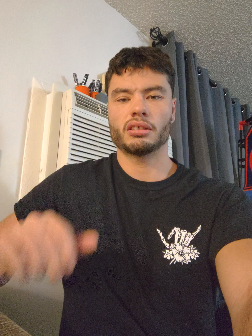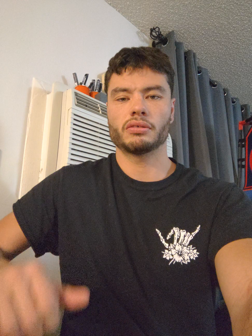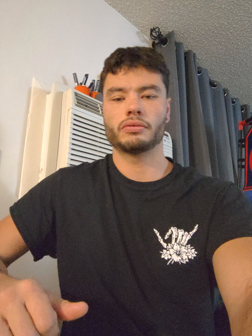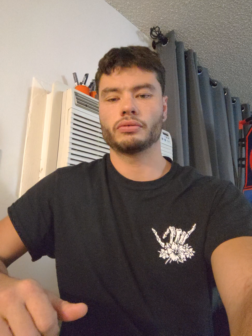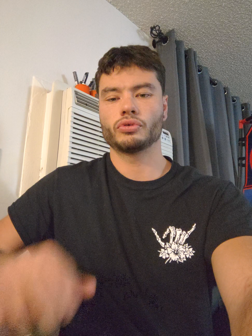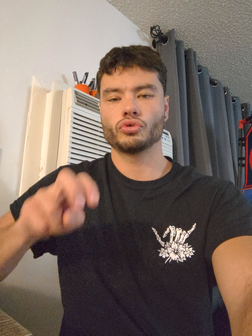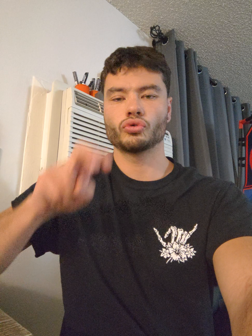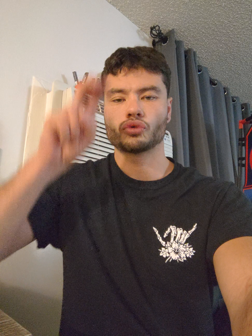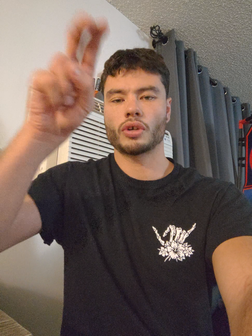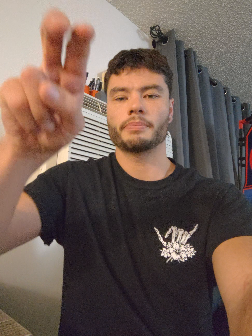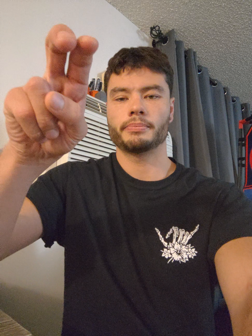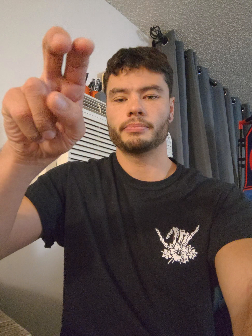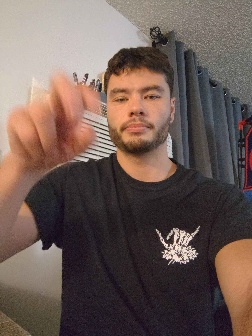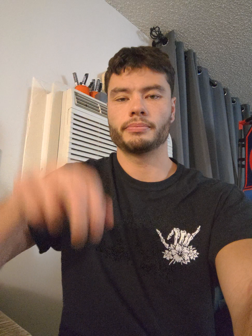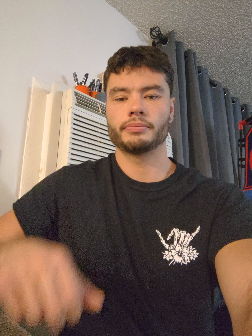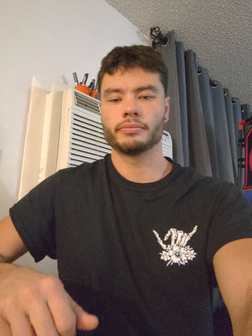jump